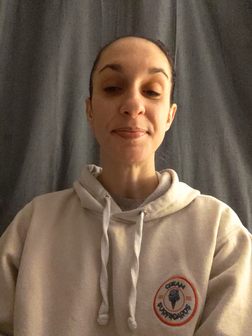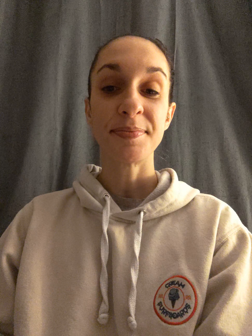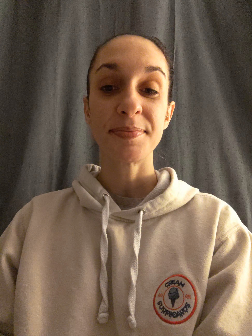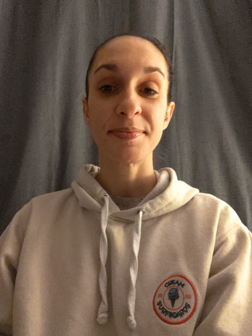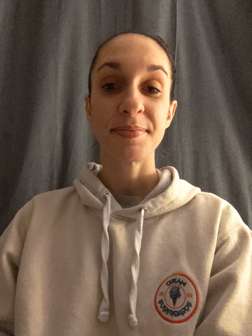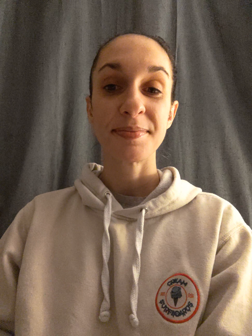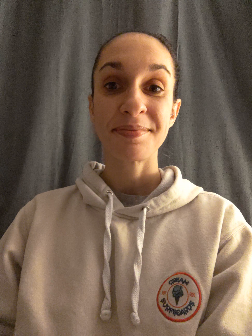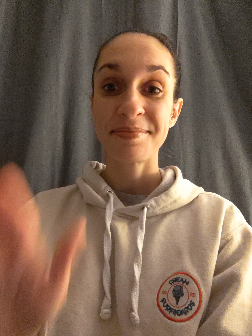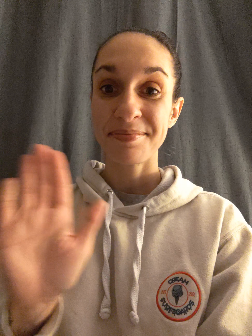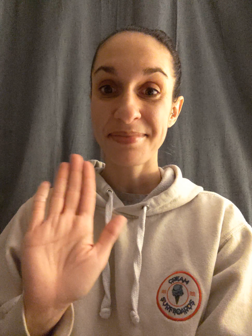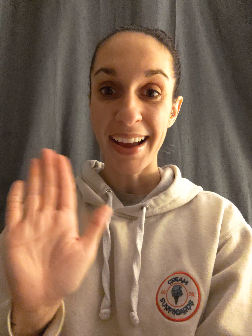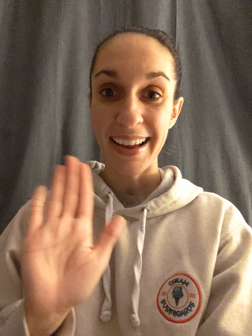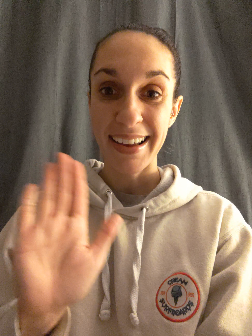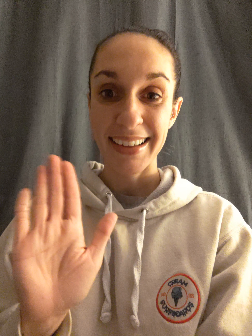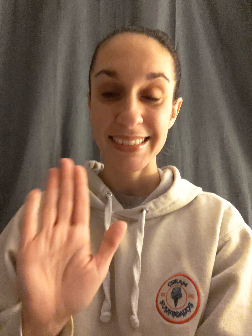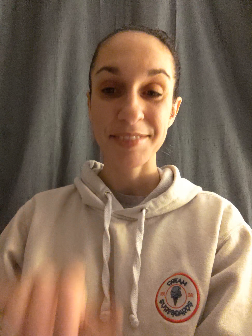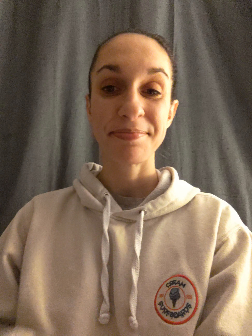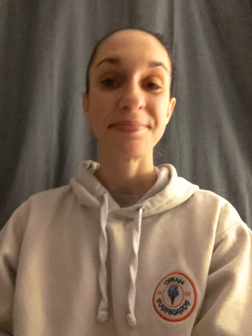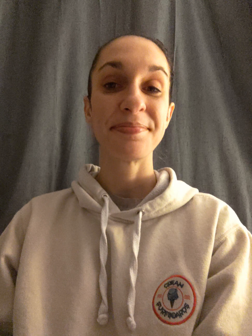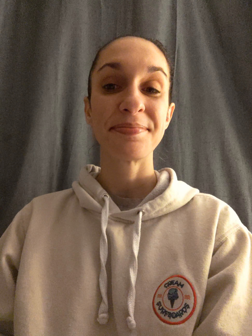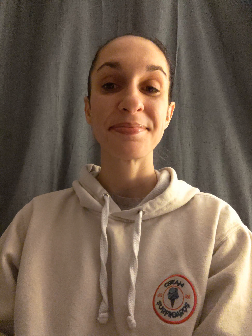bye